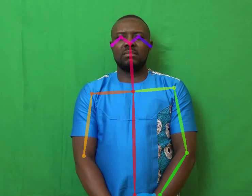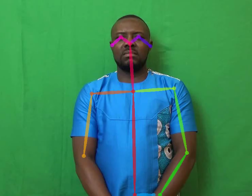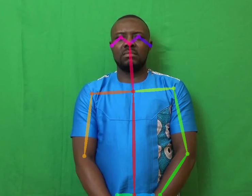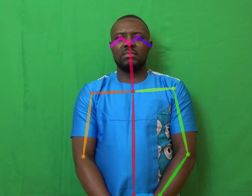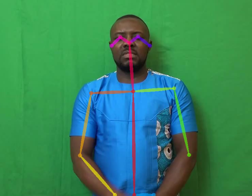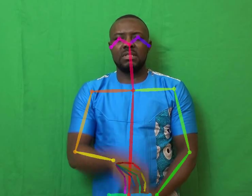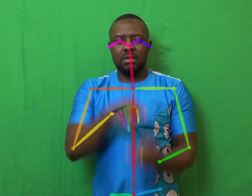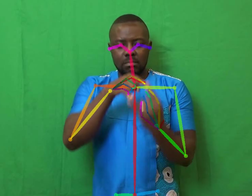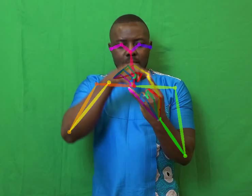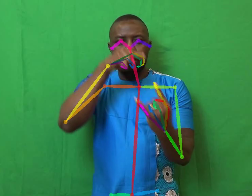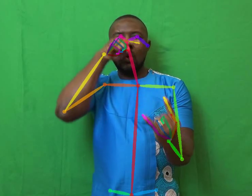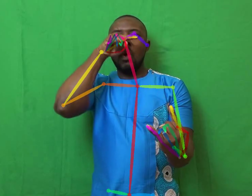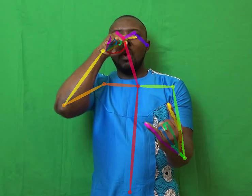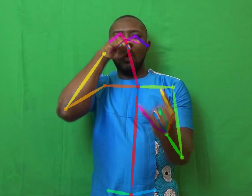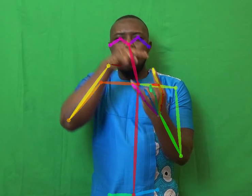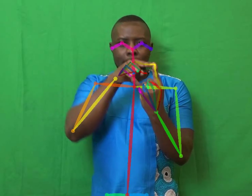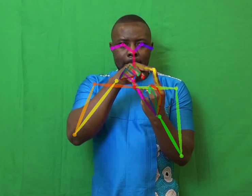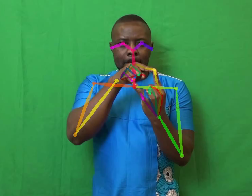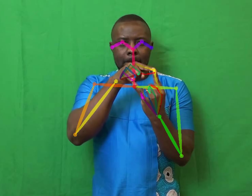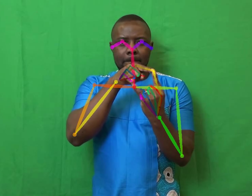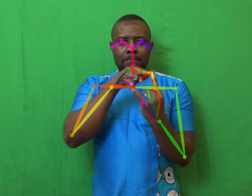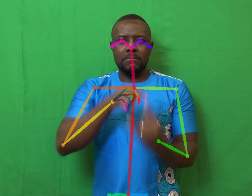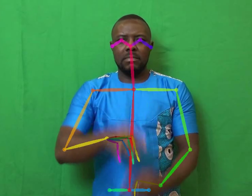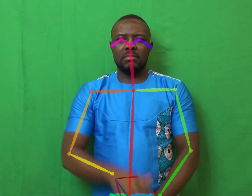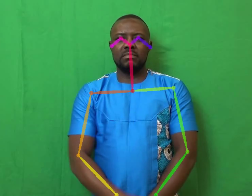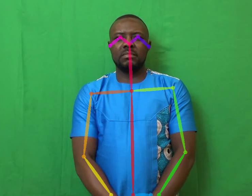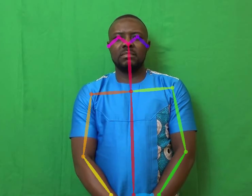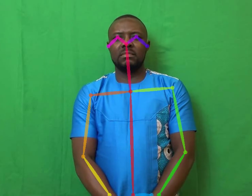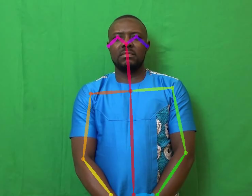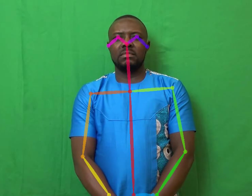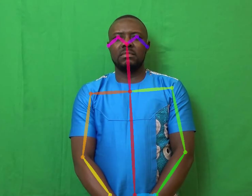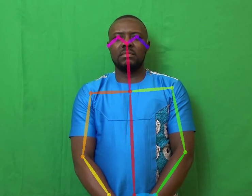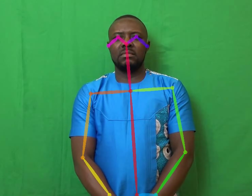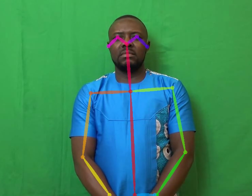hippopotamus